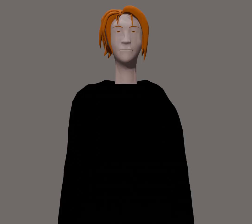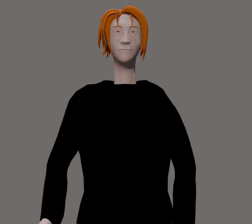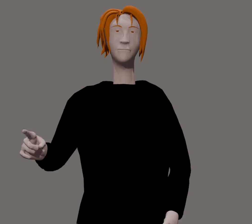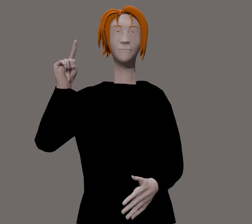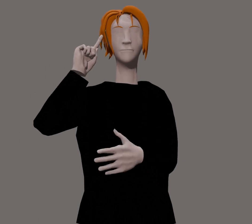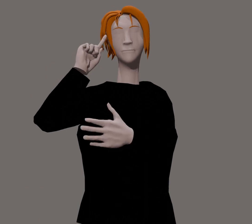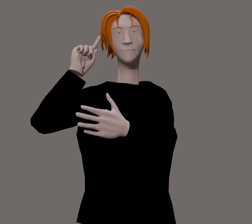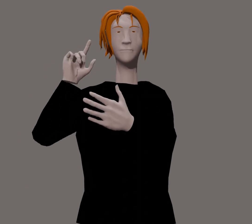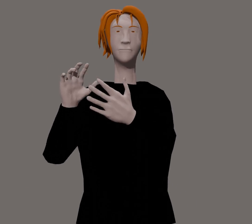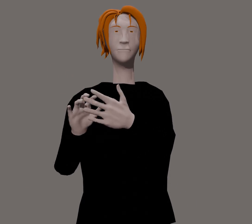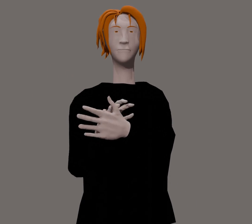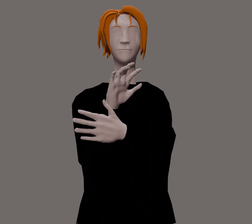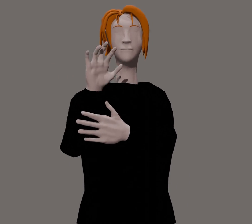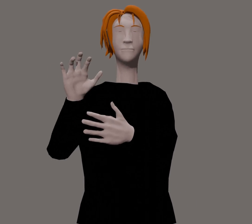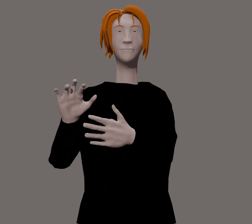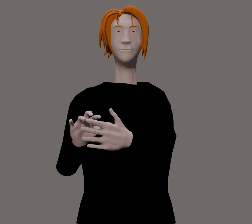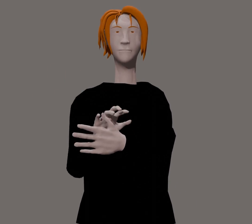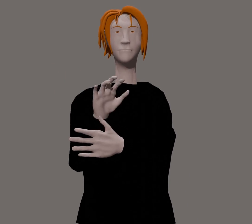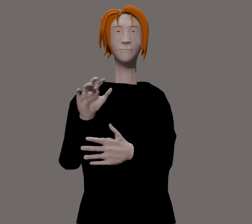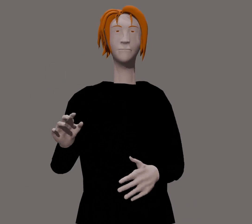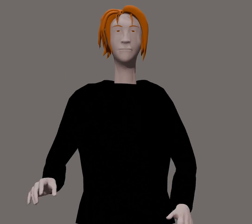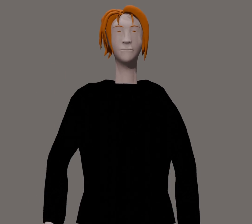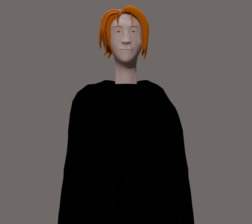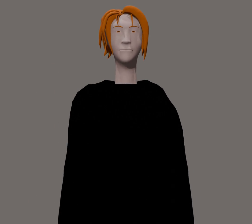Confuse